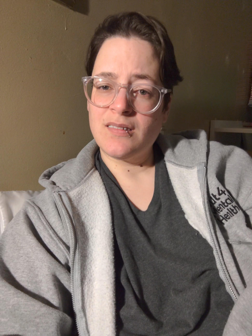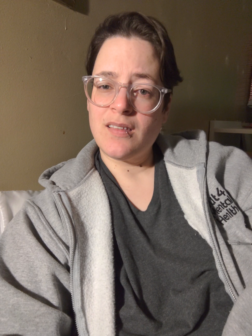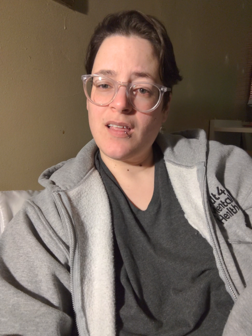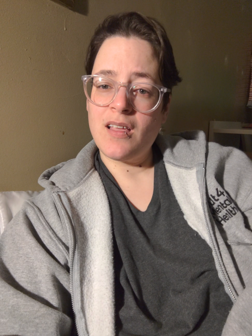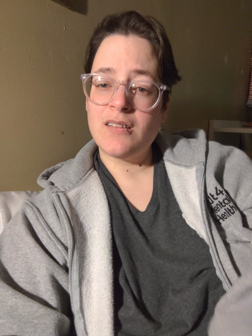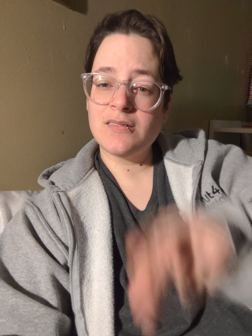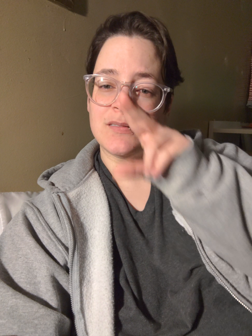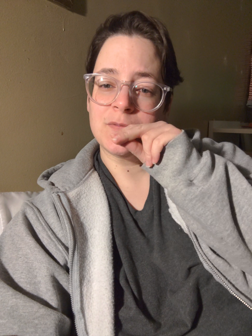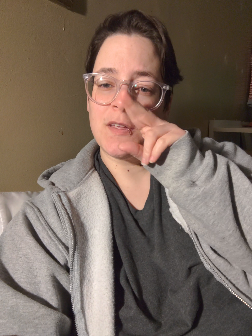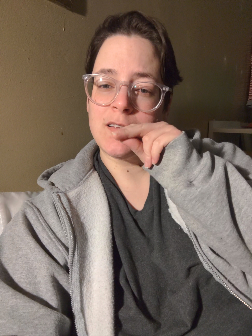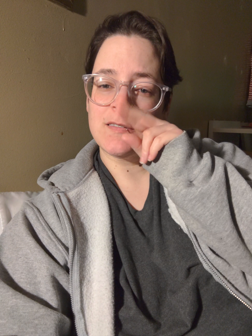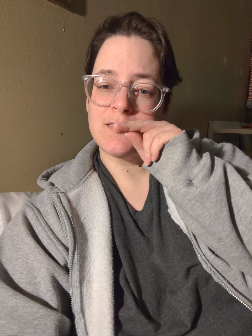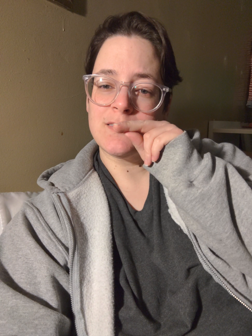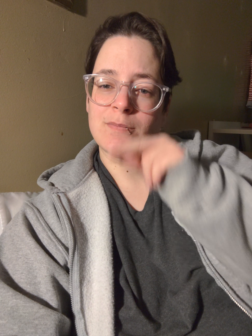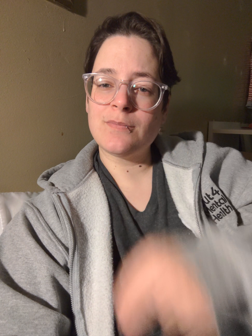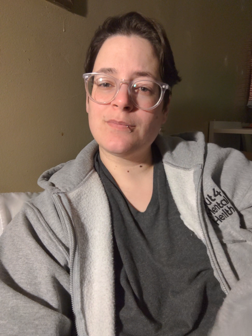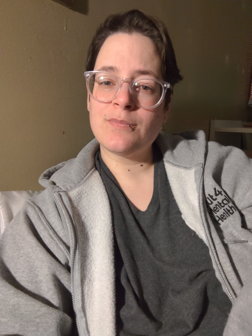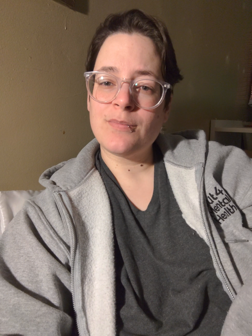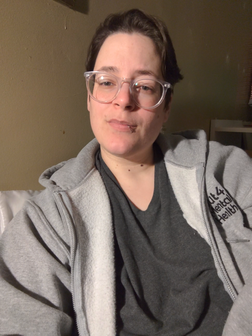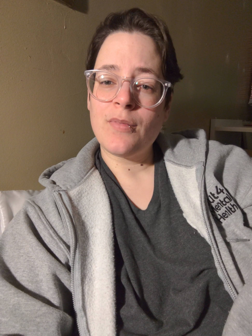duck